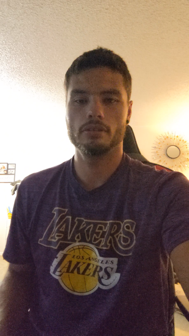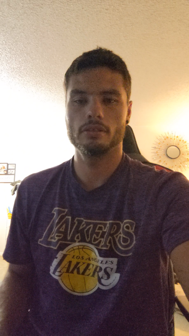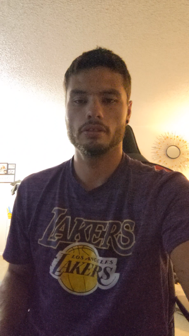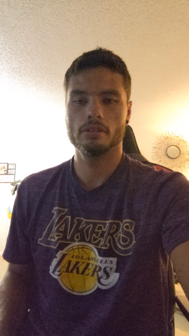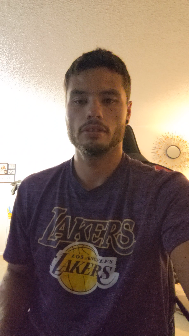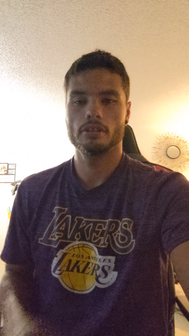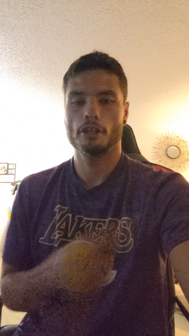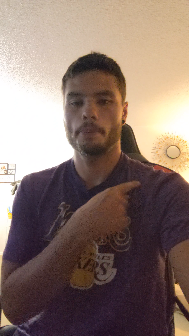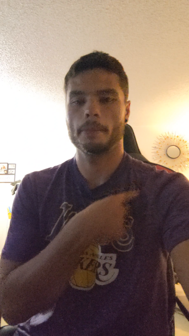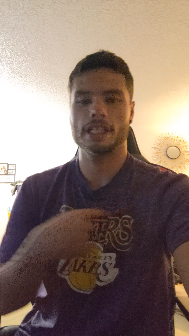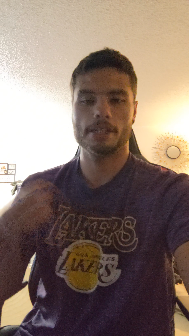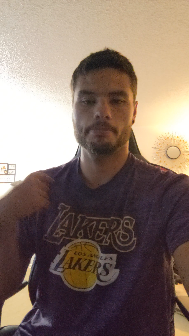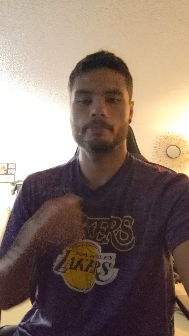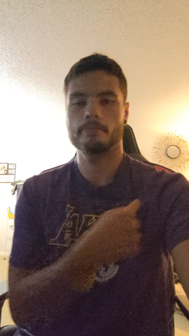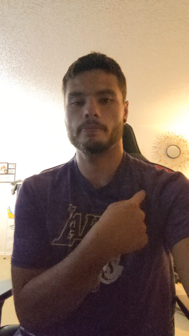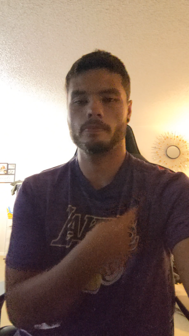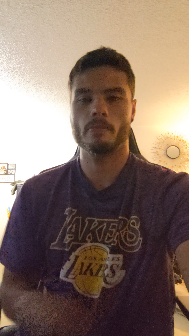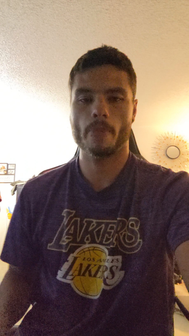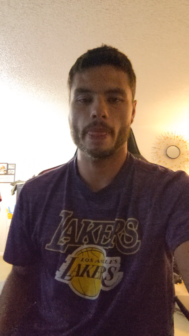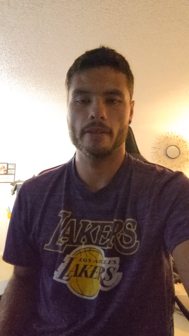bib